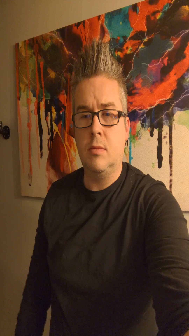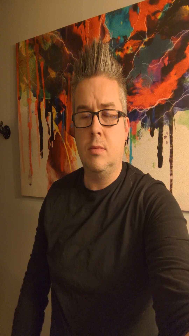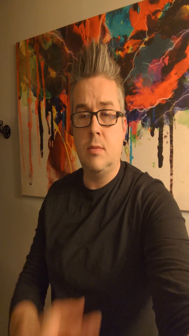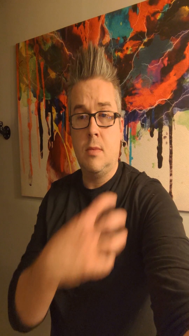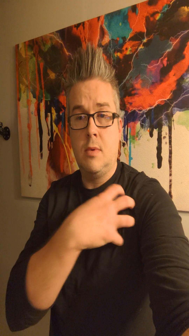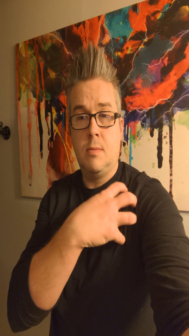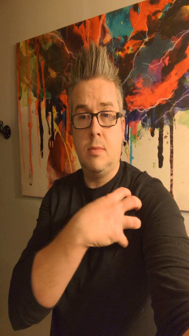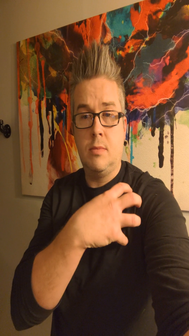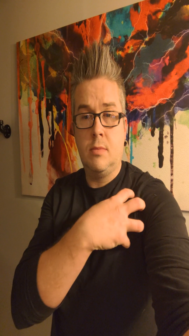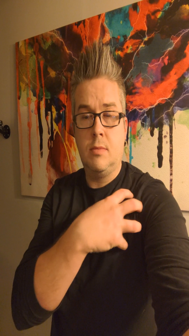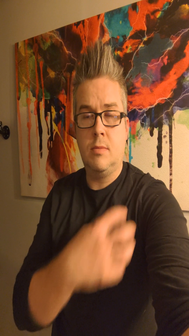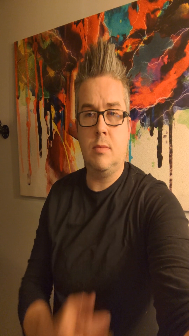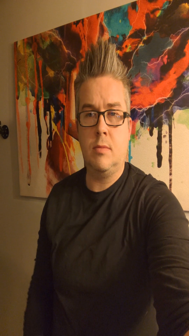police